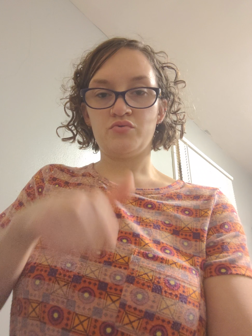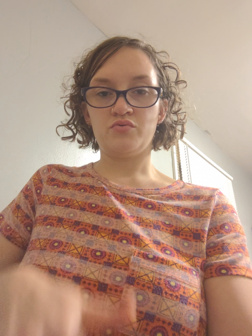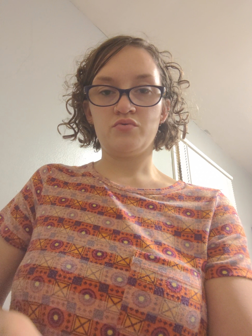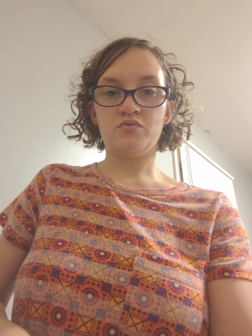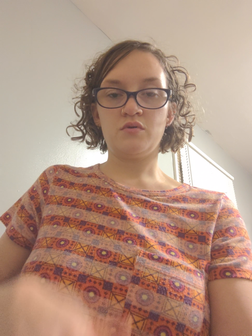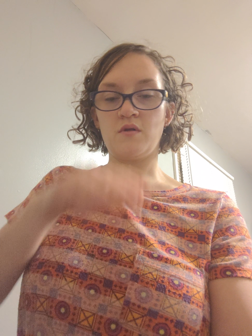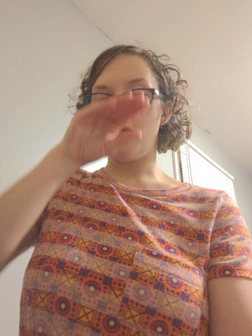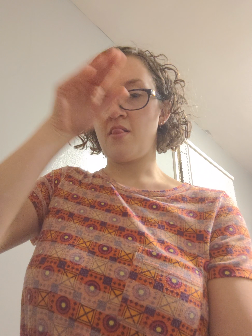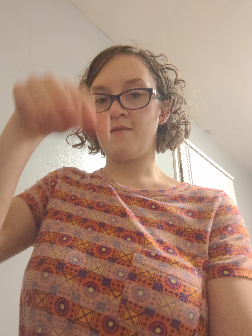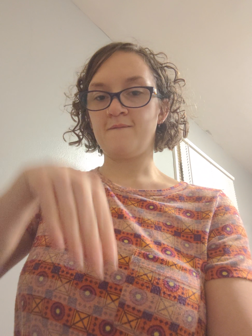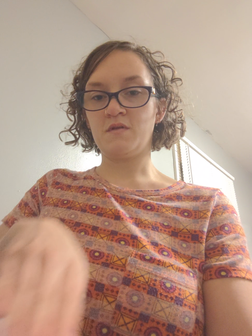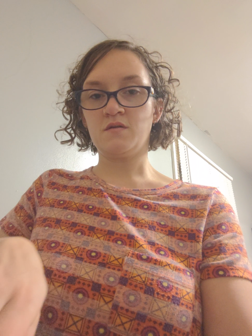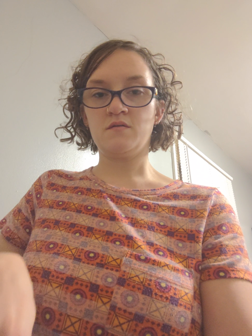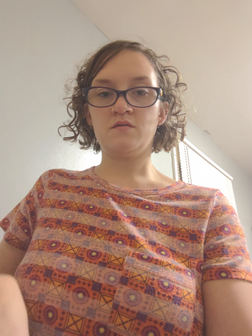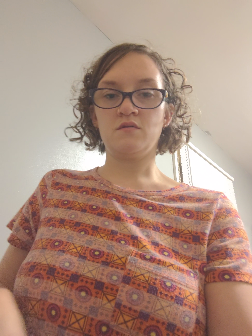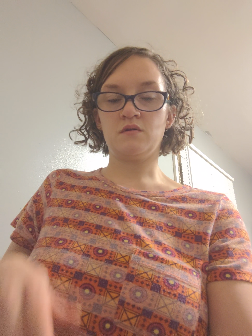elephant